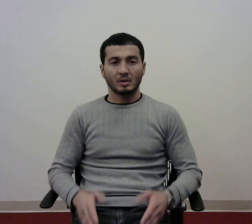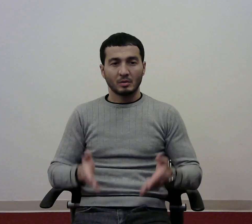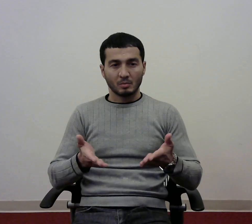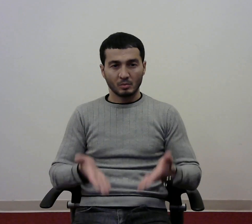burda